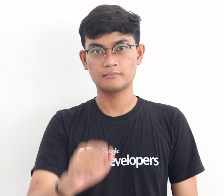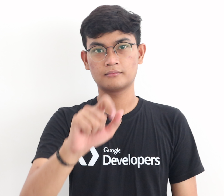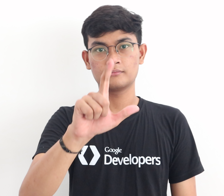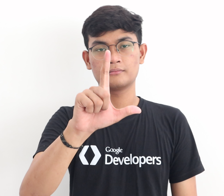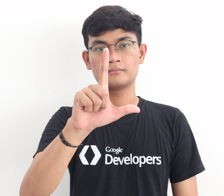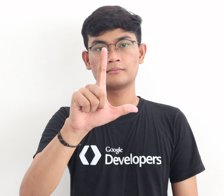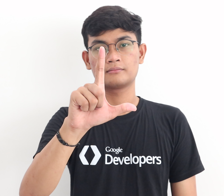L